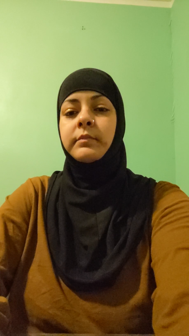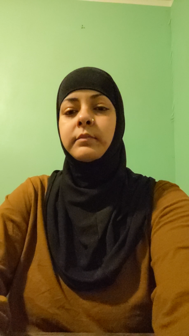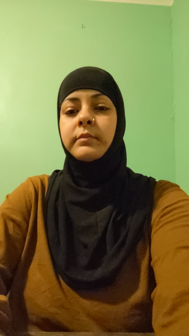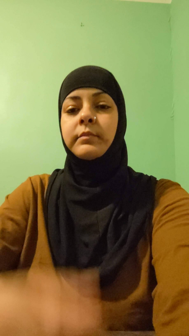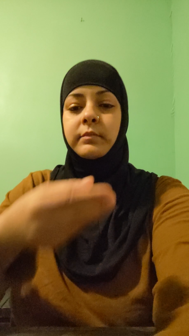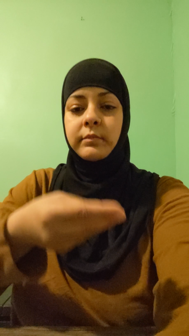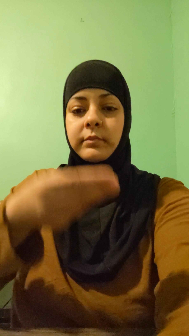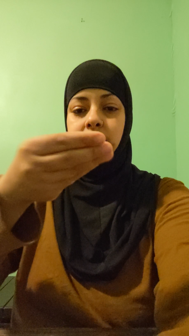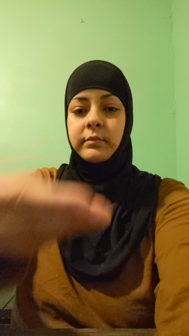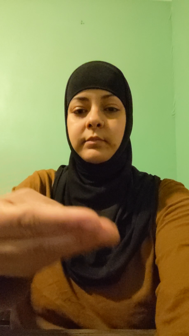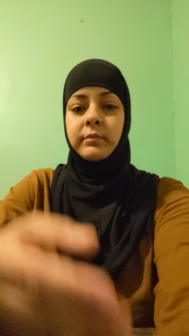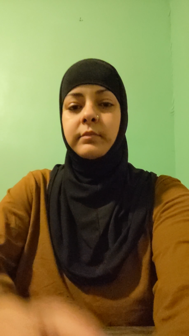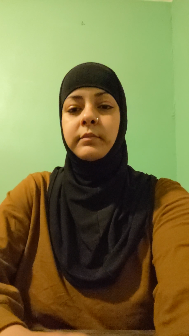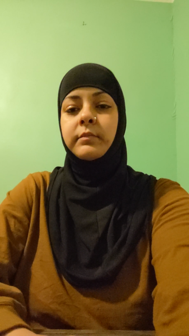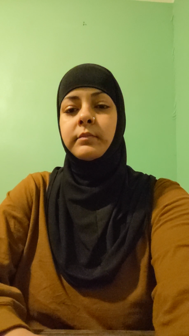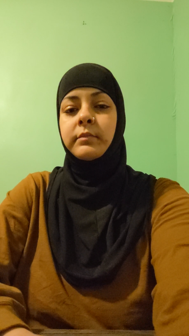buy